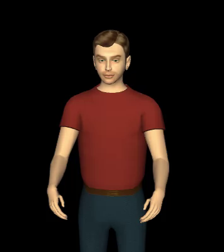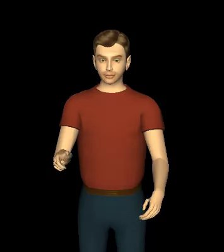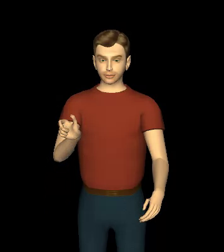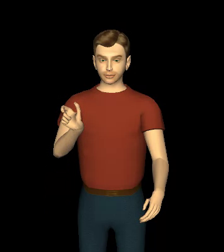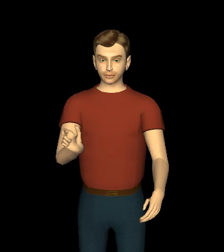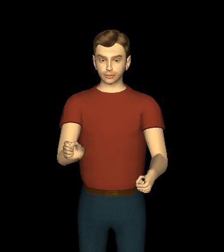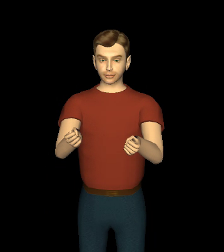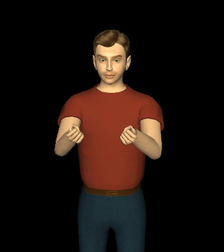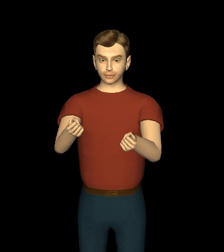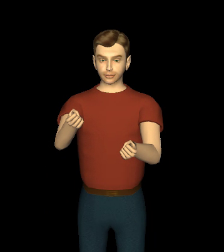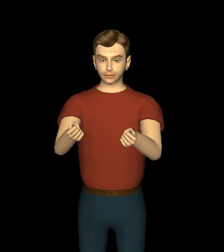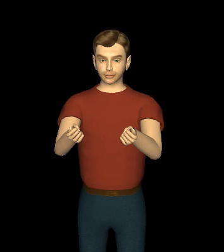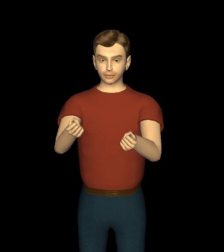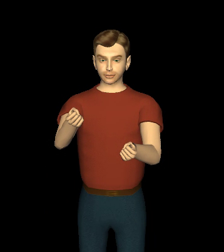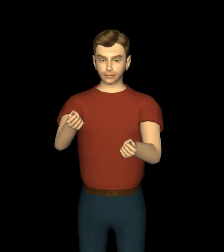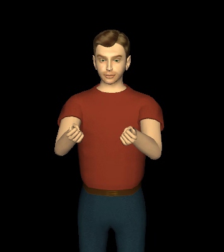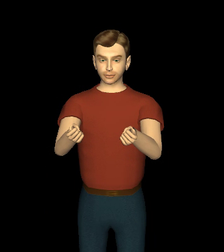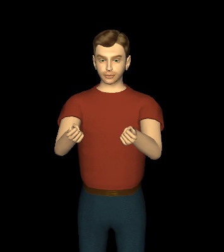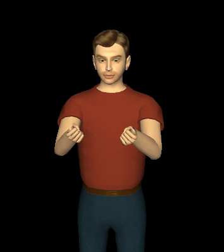سائق